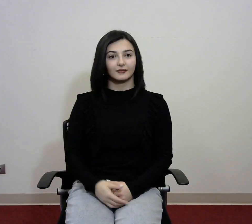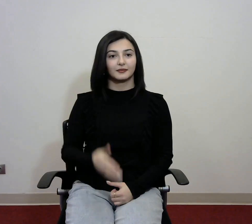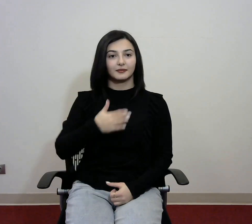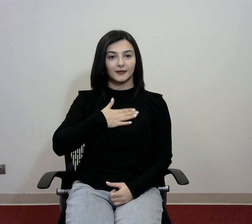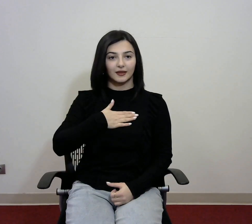mən